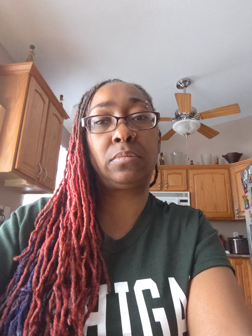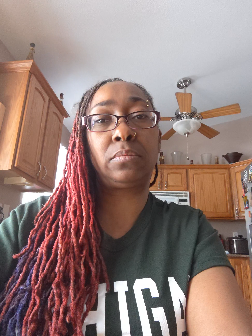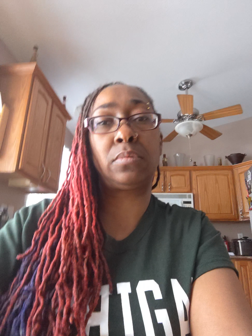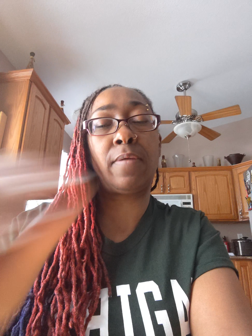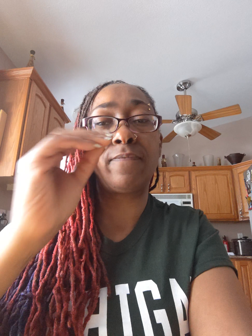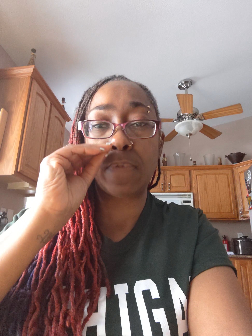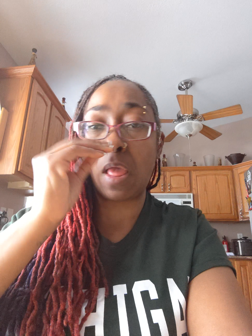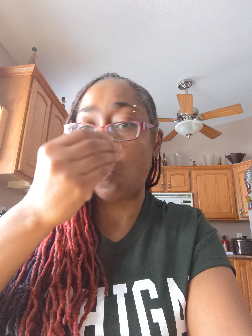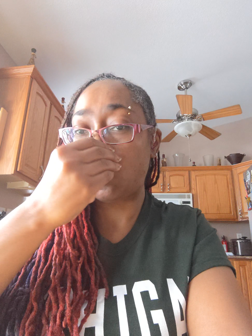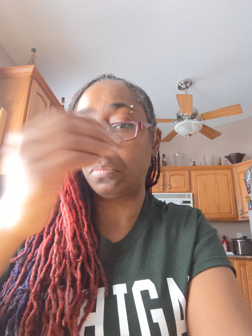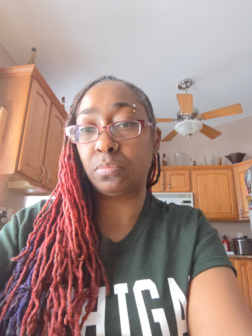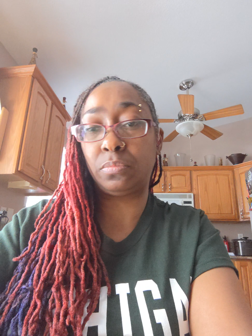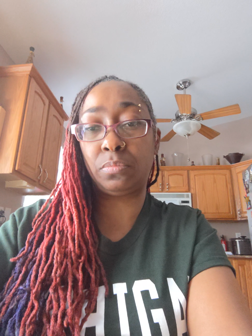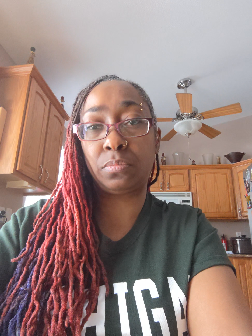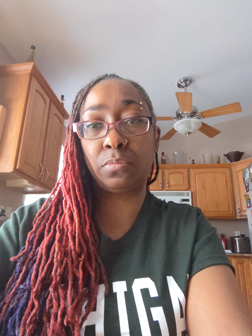flower